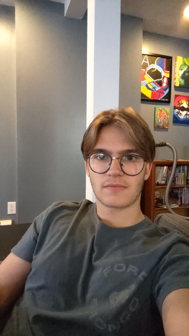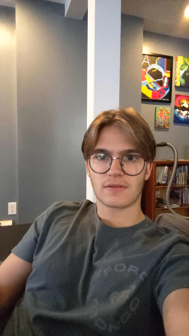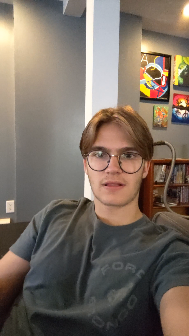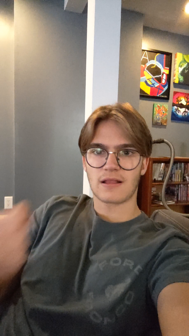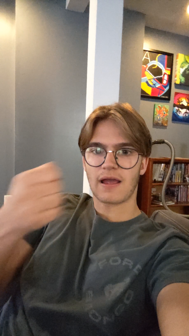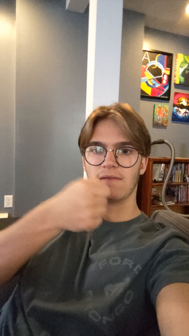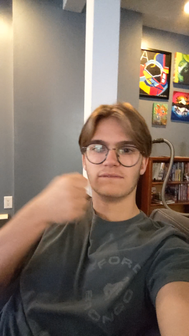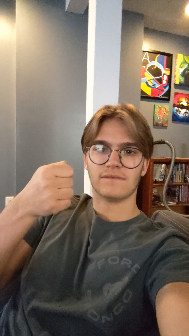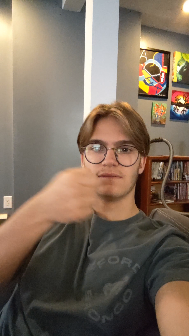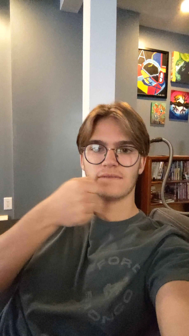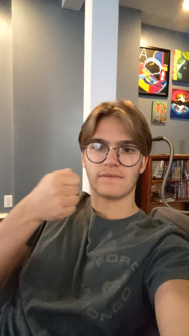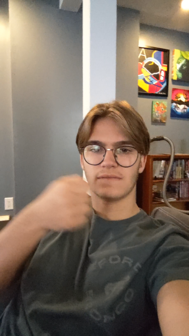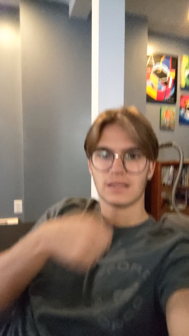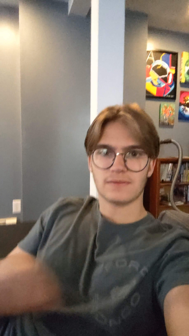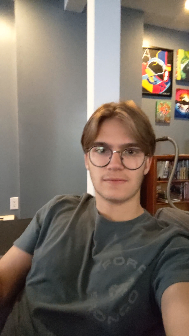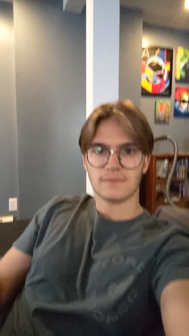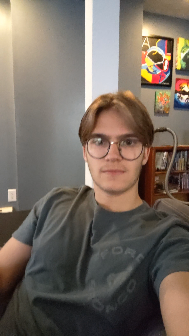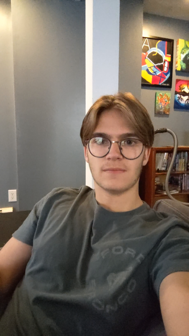coffee